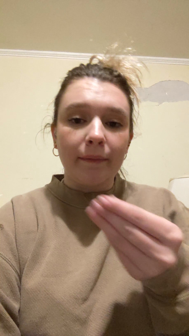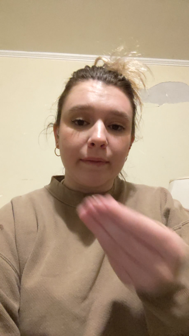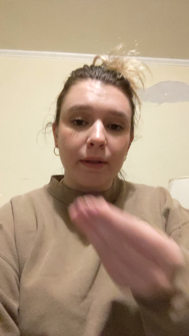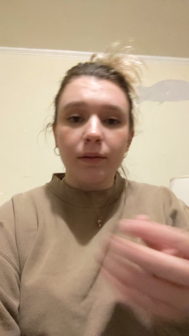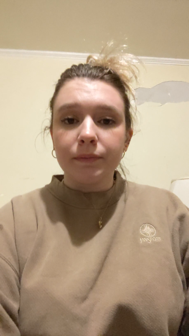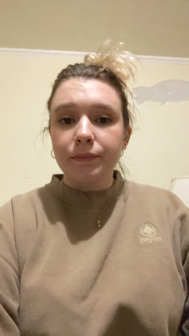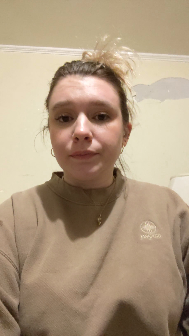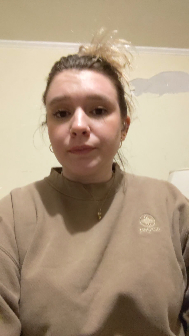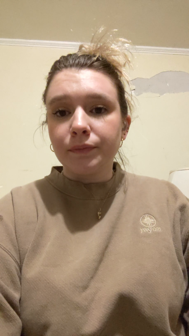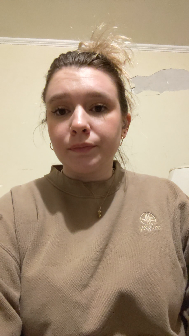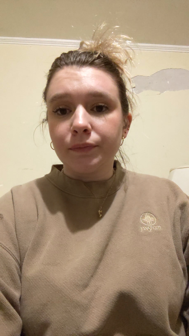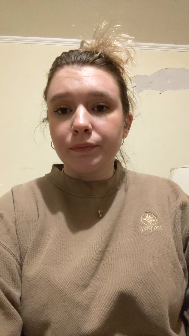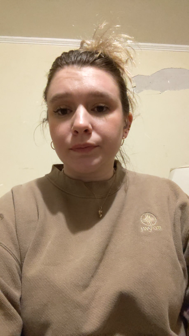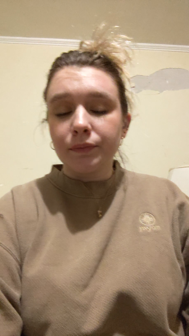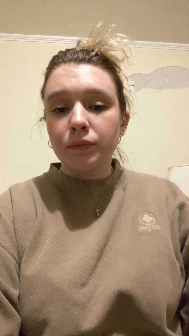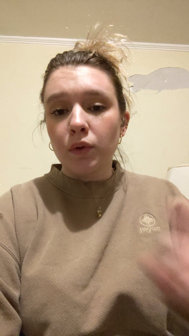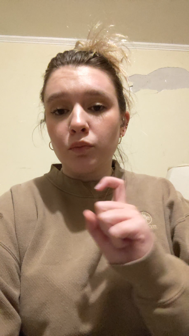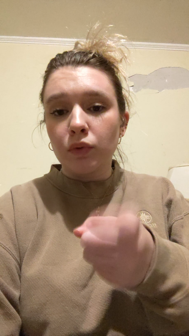present